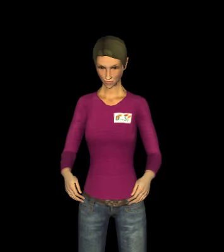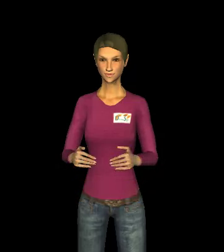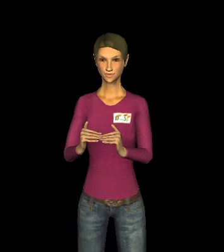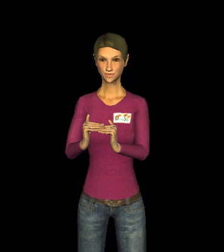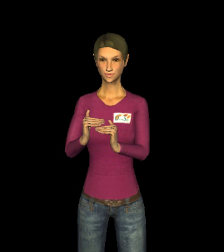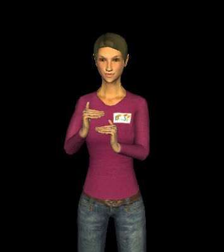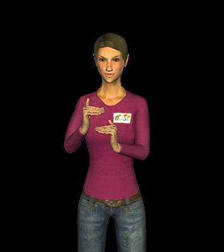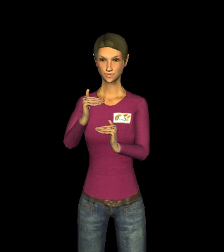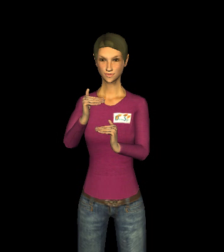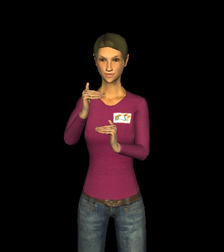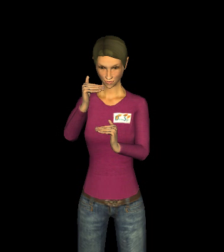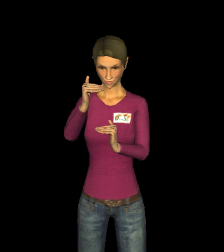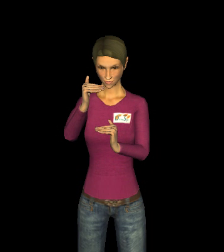طابق